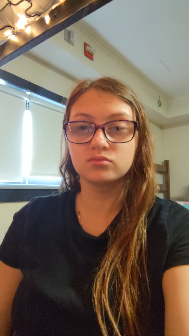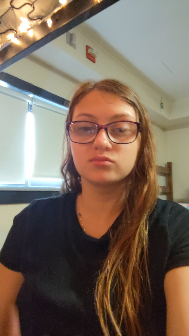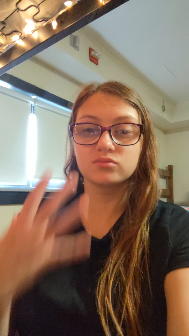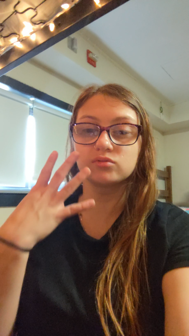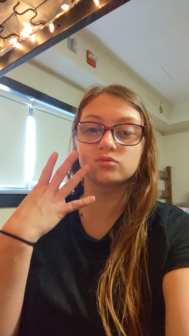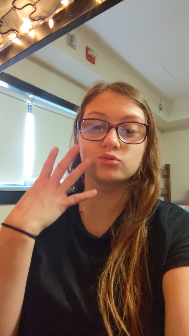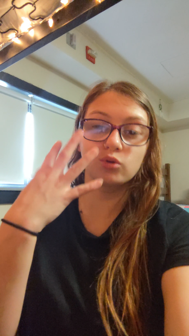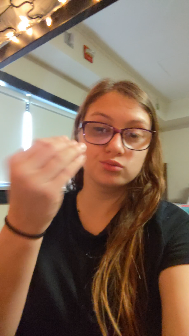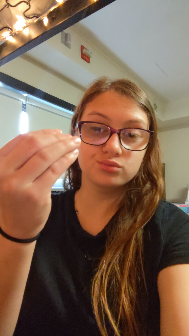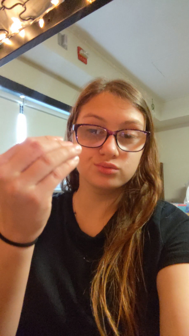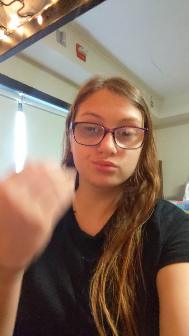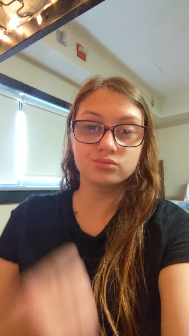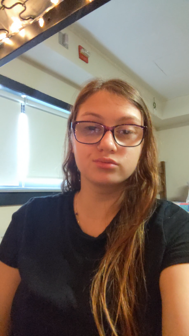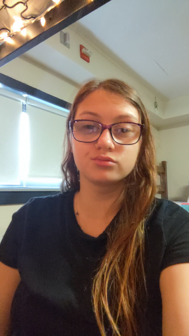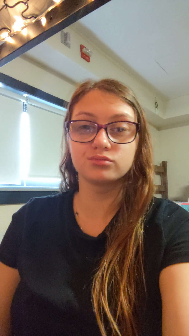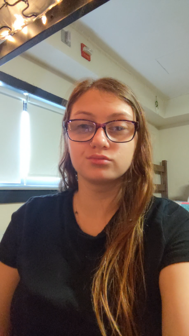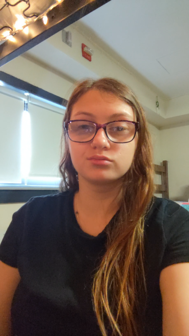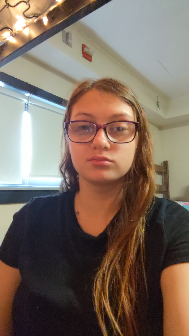going to